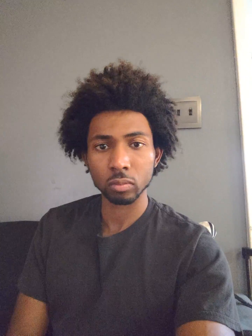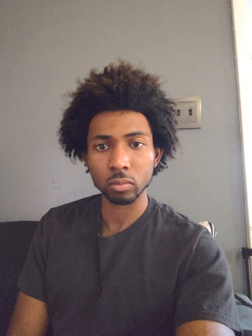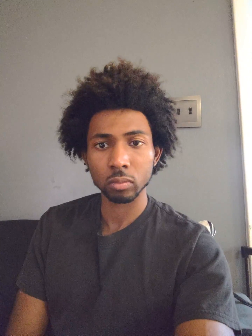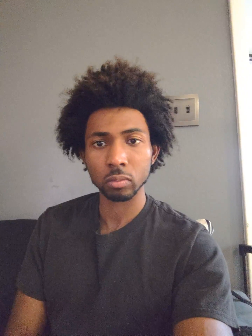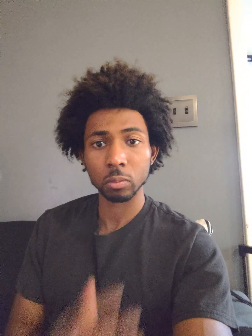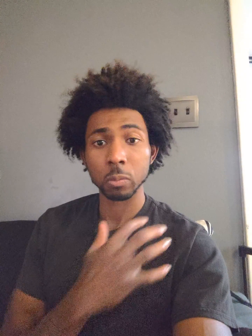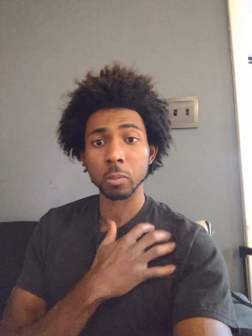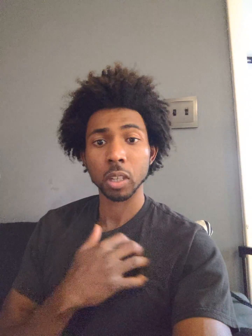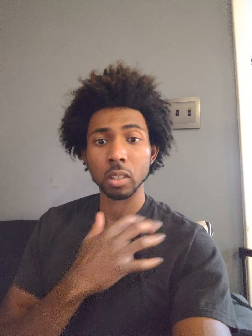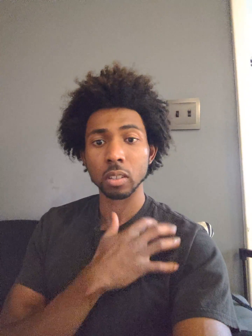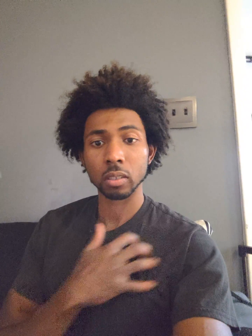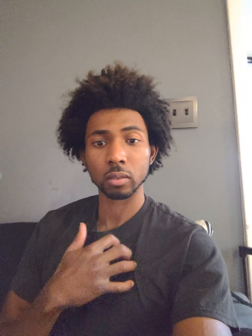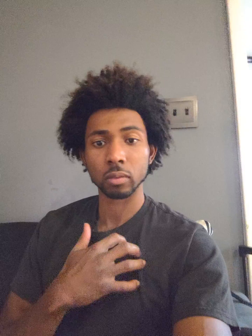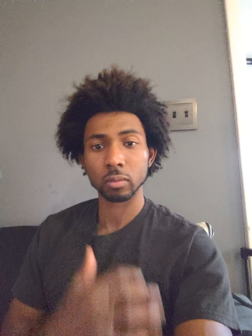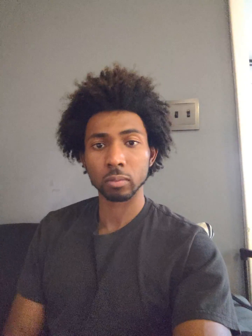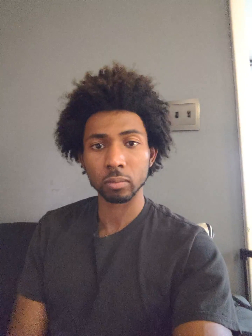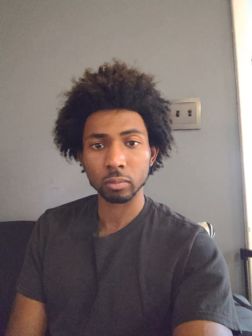bear